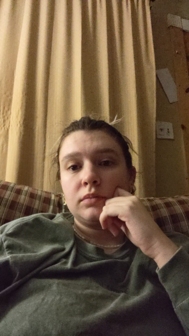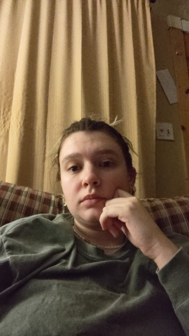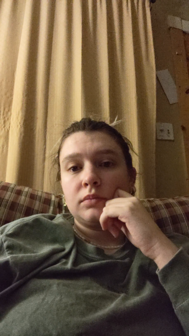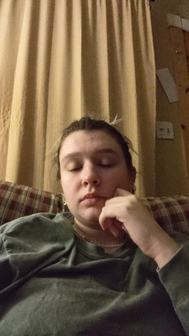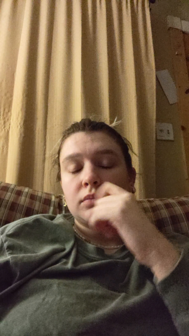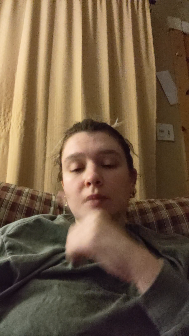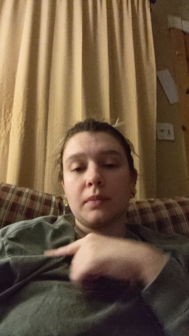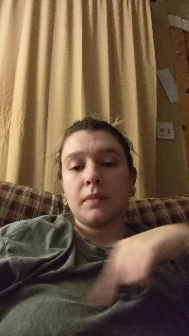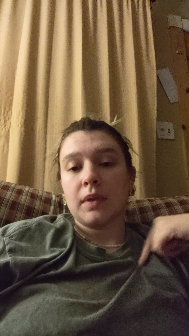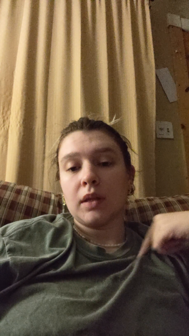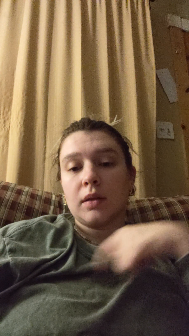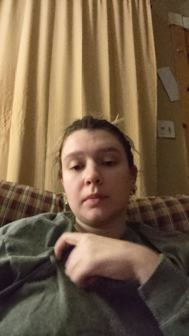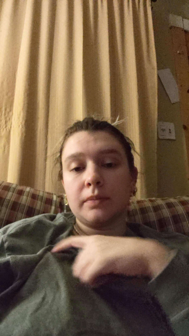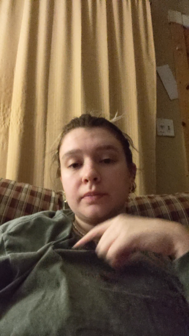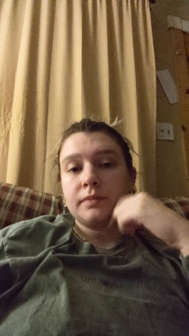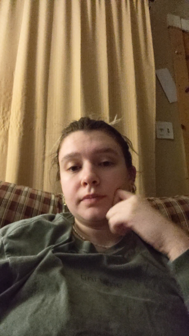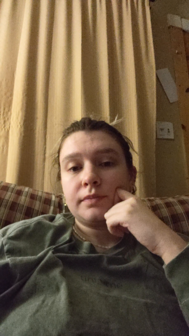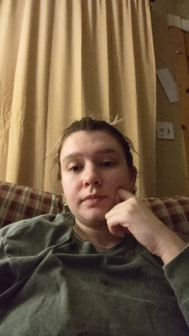bib